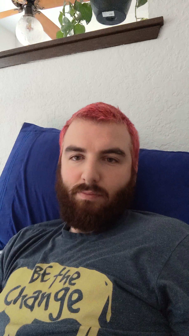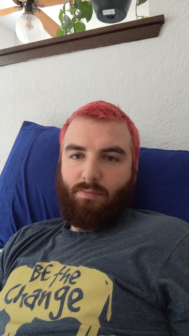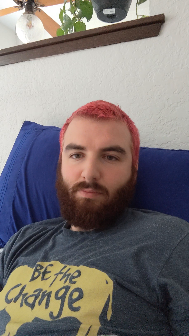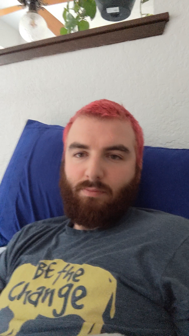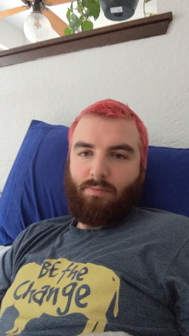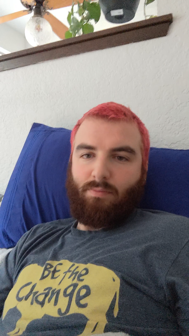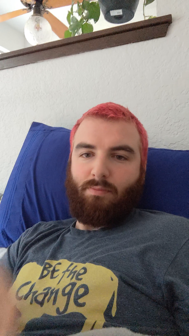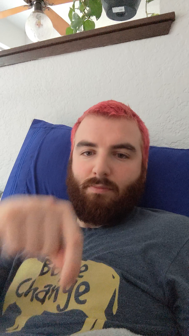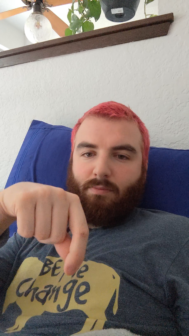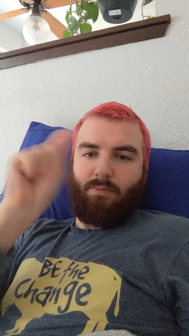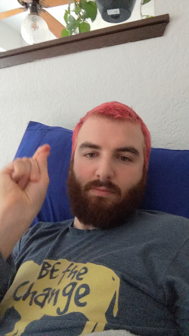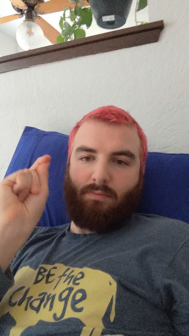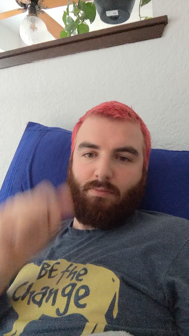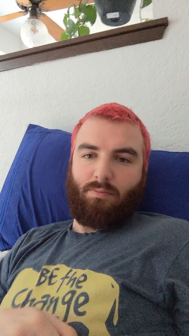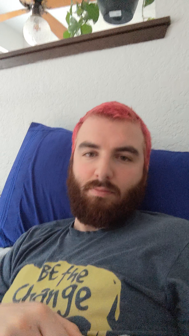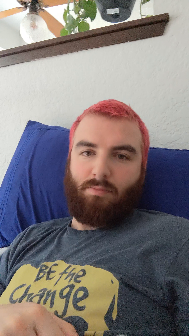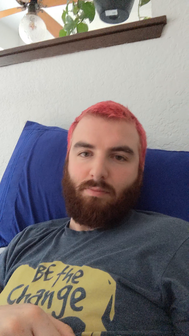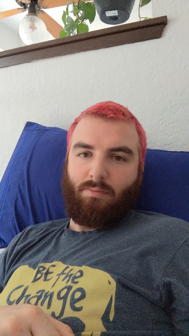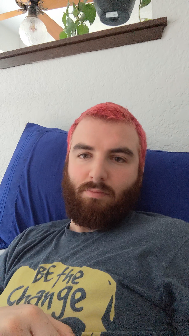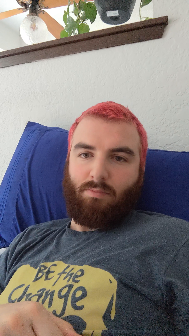rip